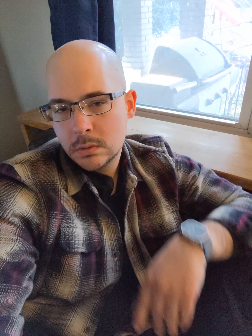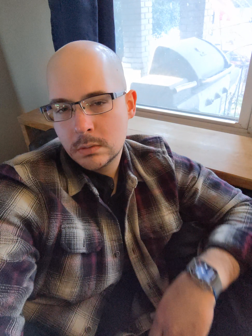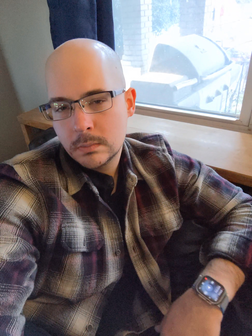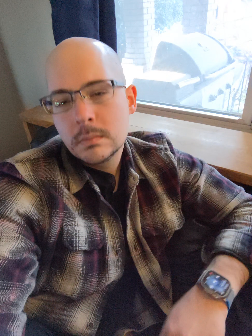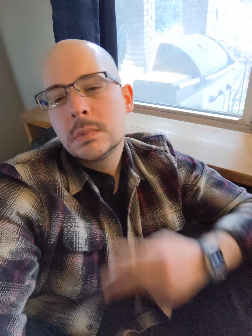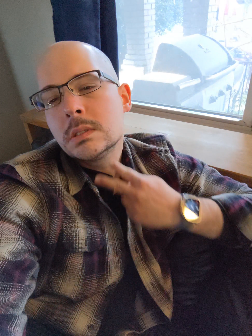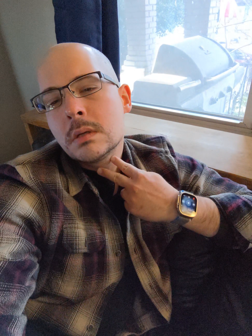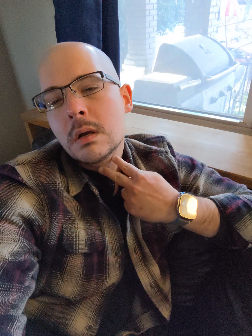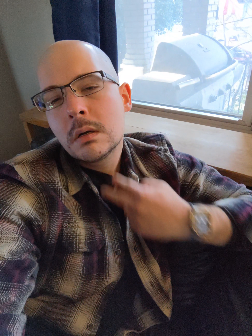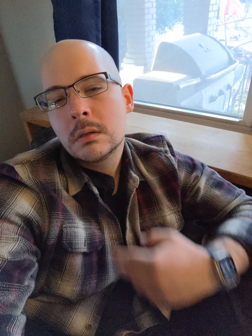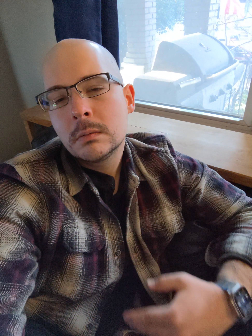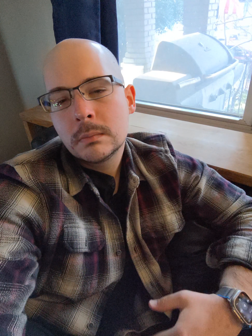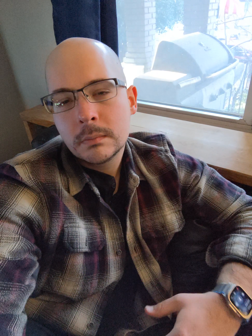stuck